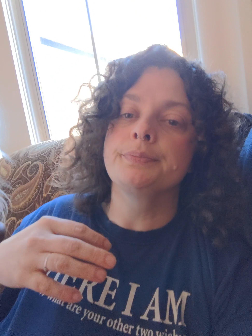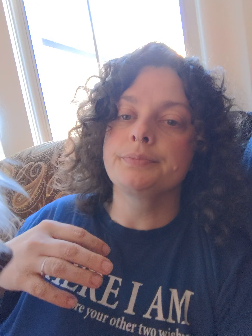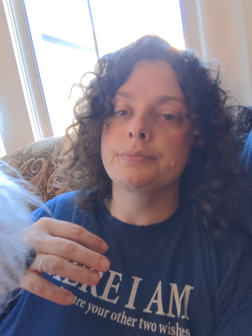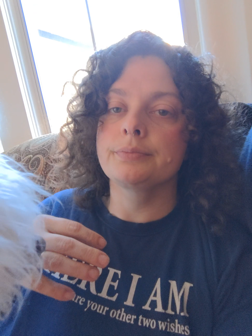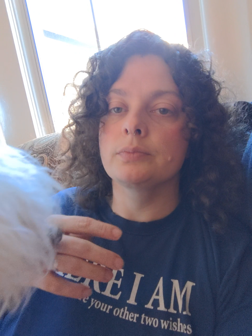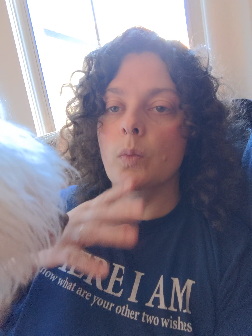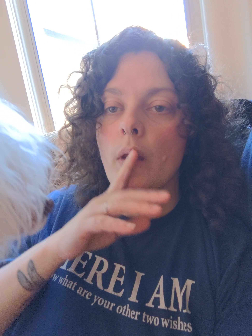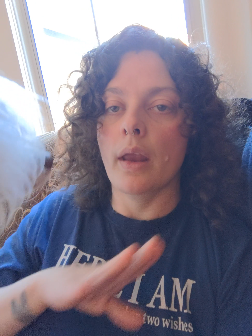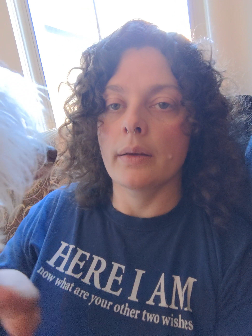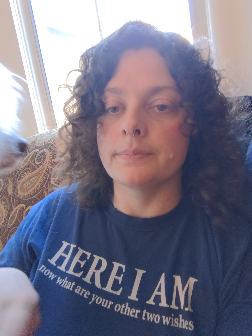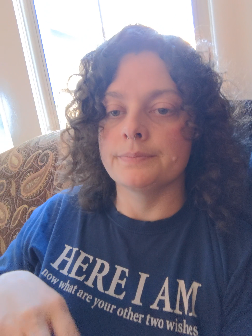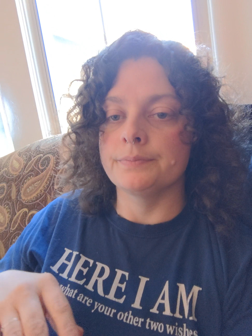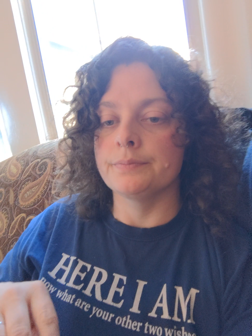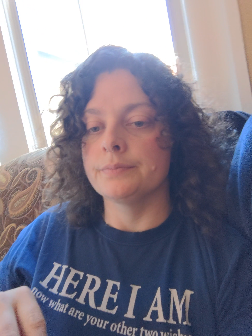quiet